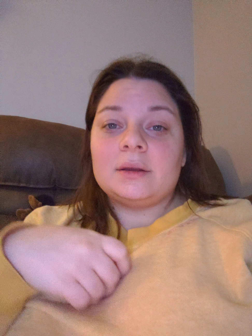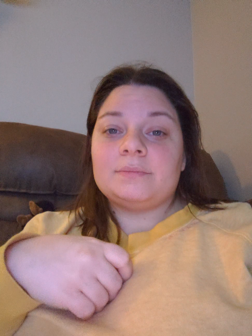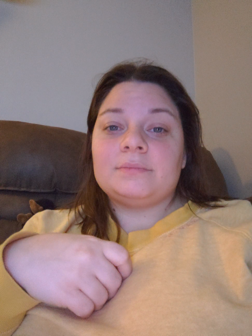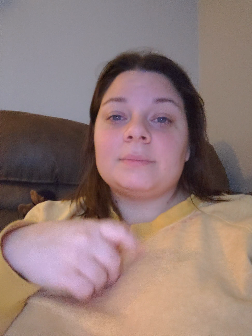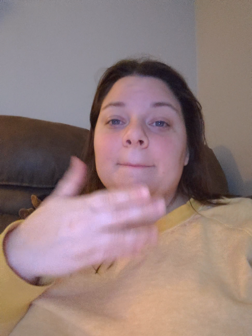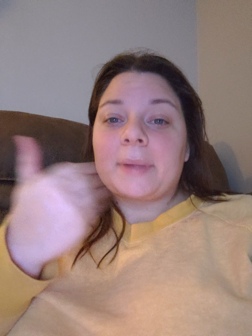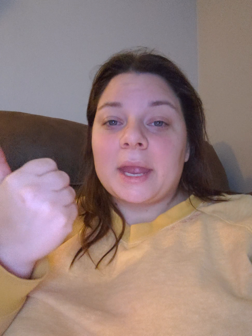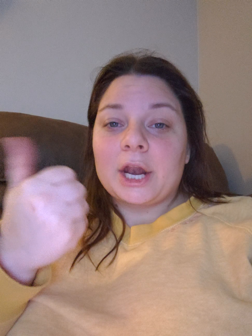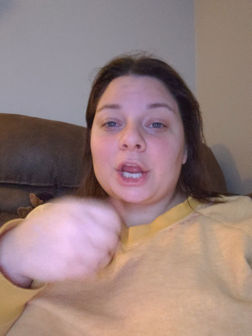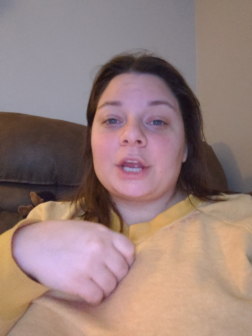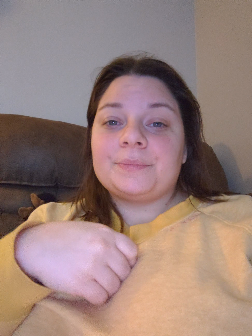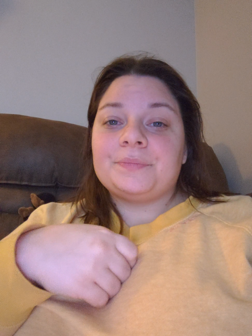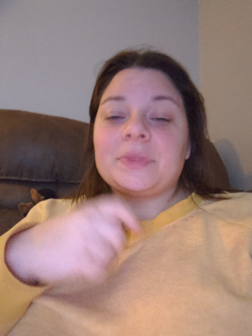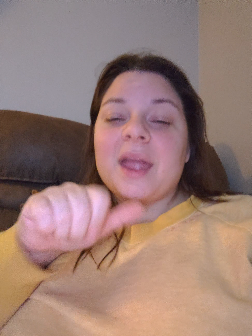better